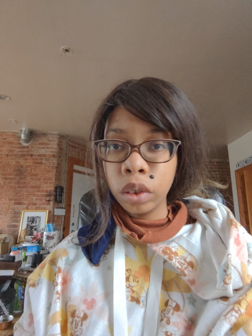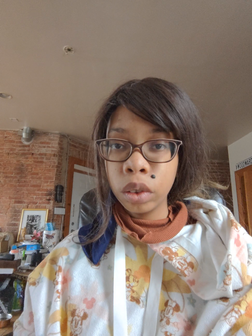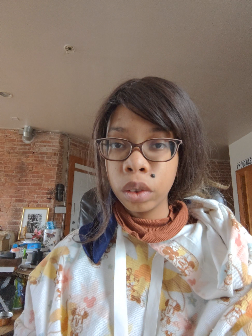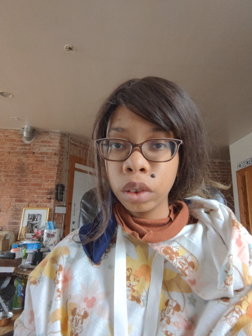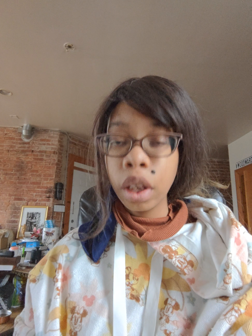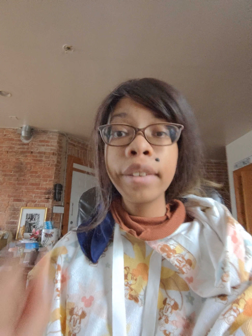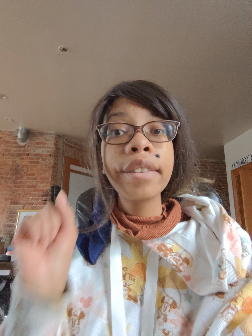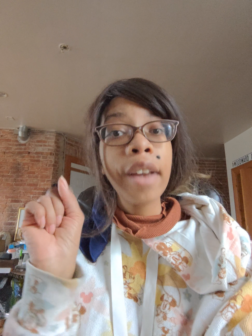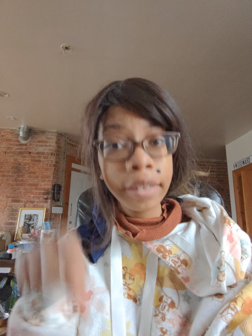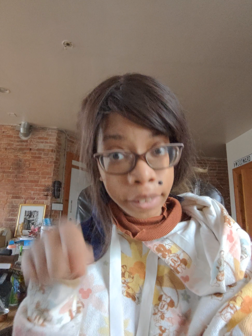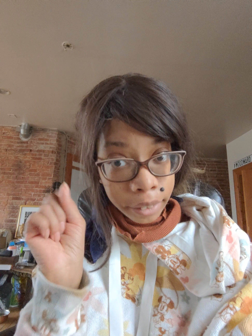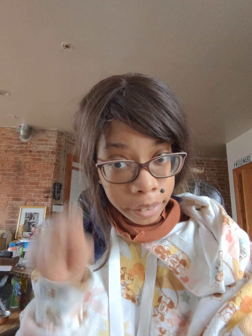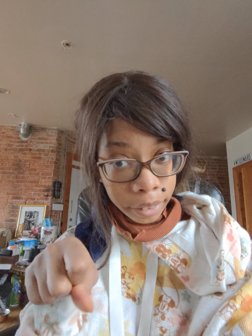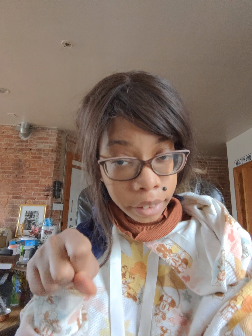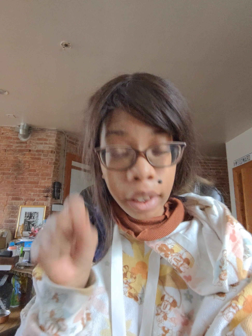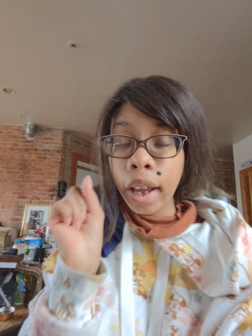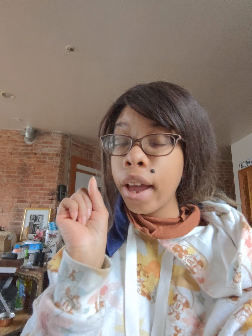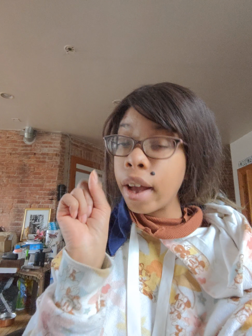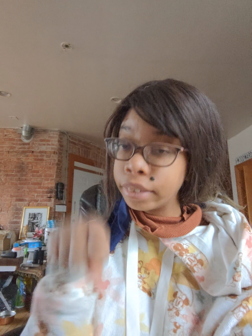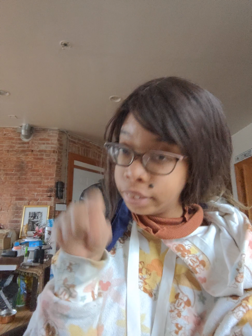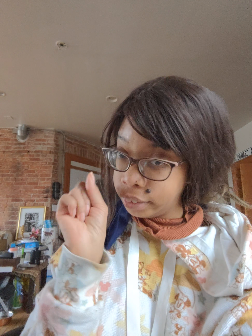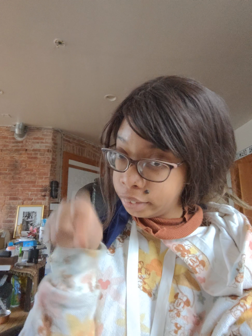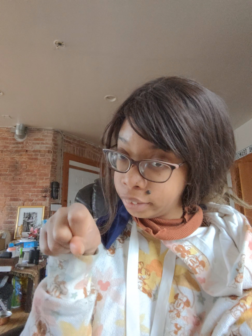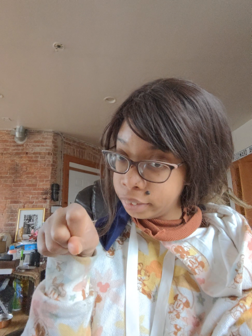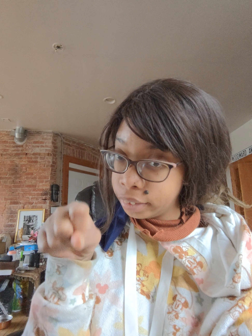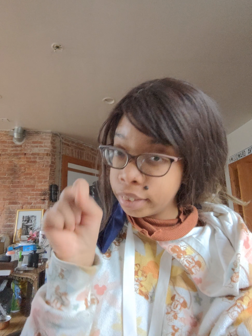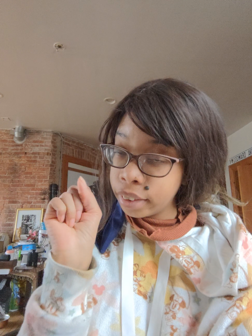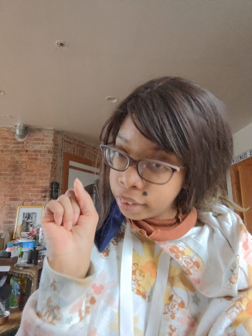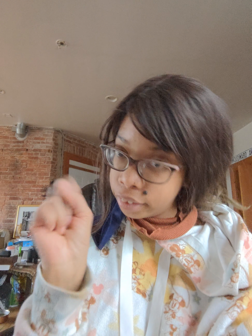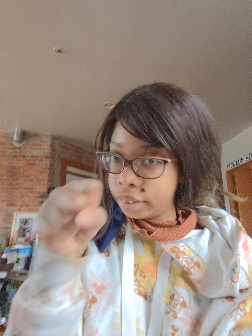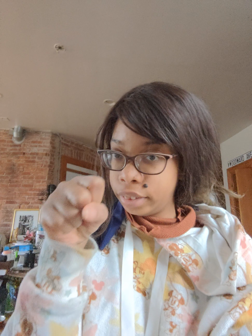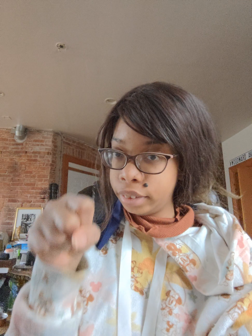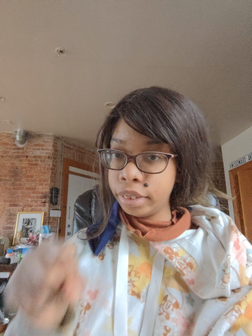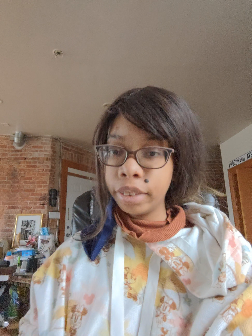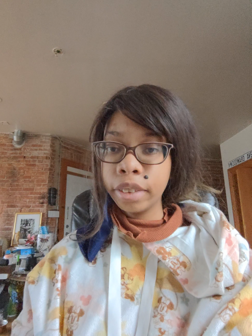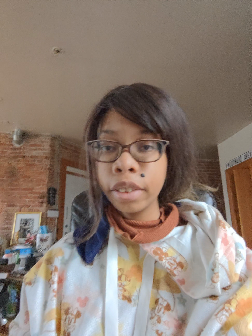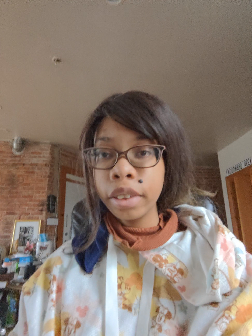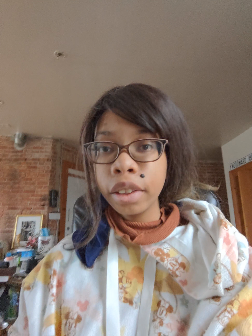yes